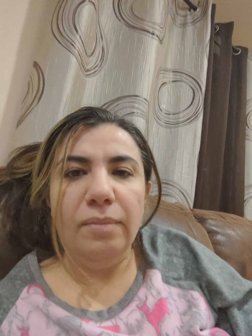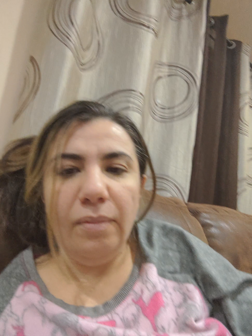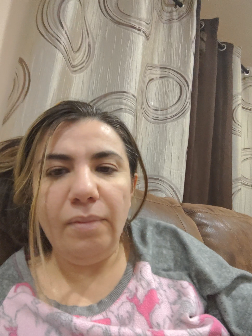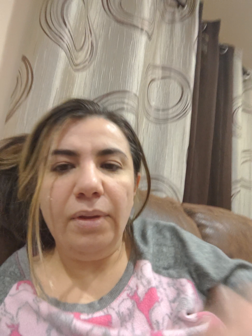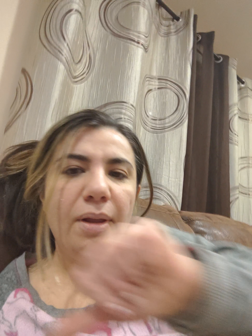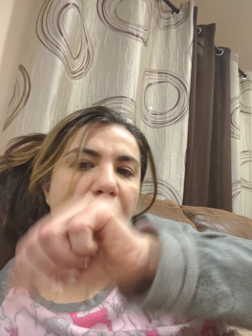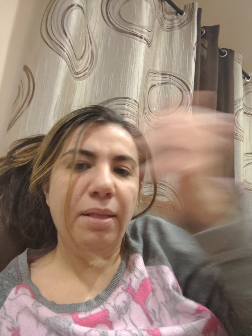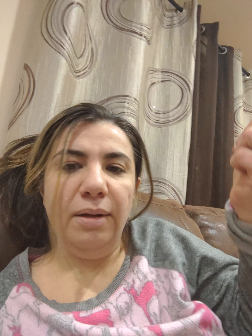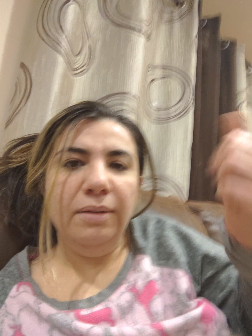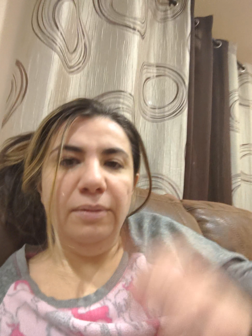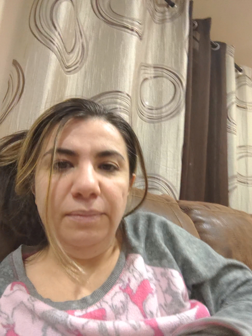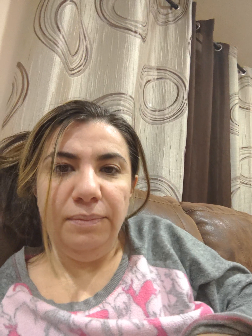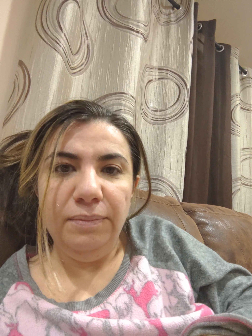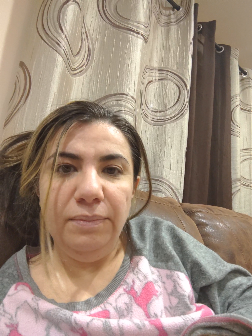another